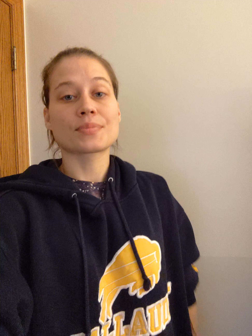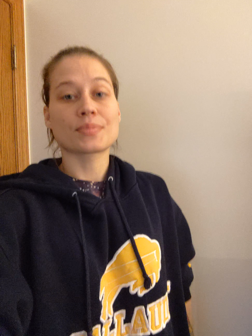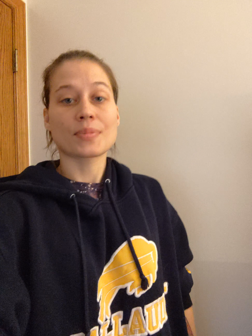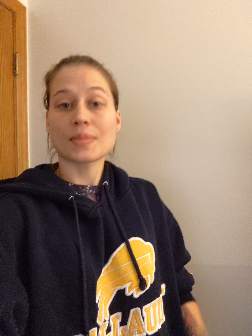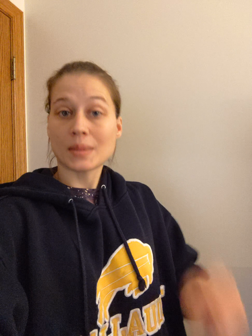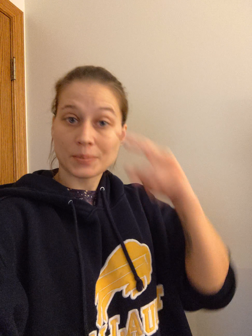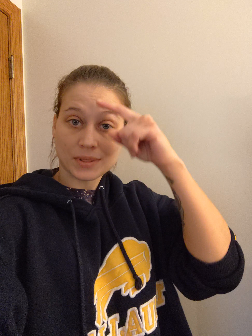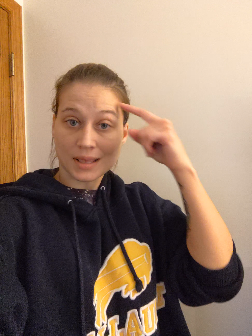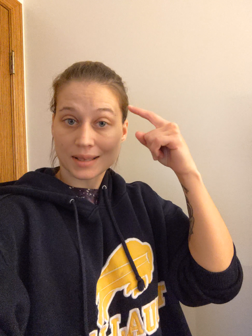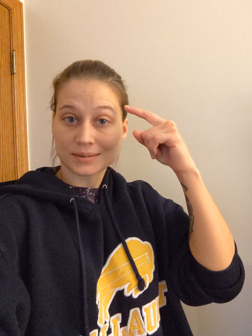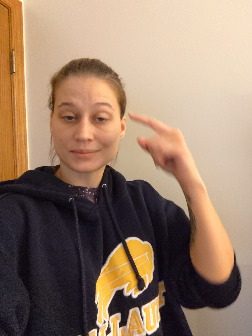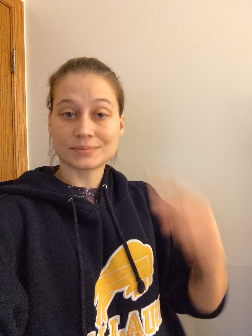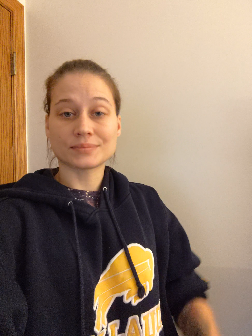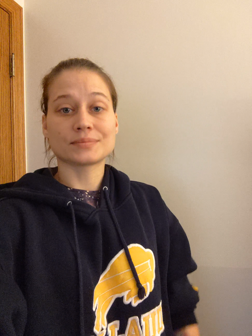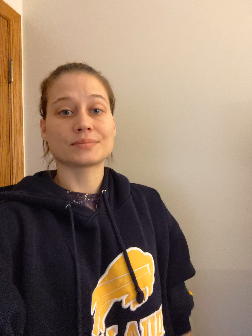black